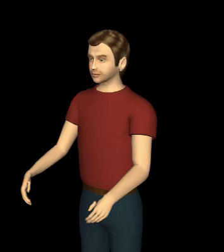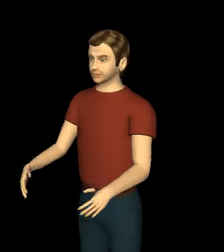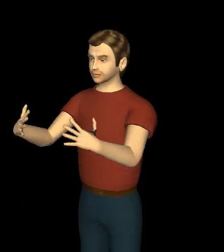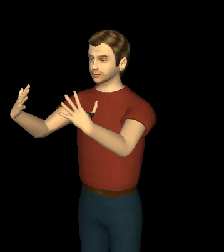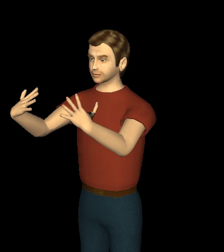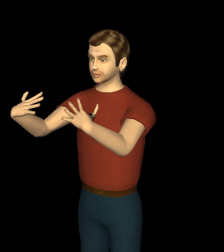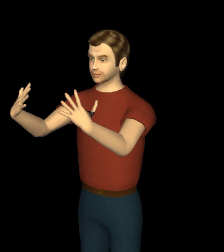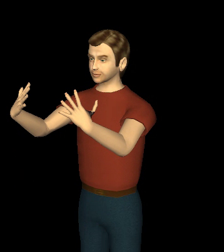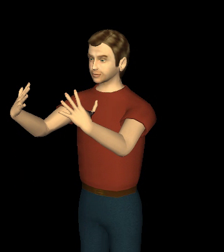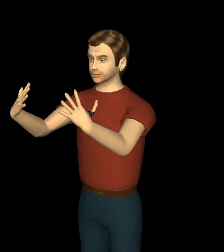هواء